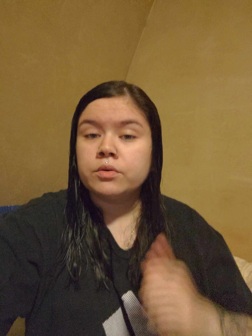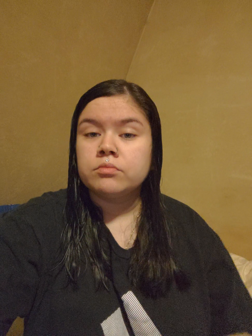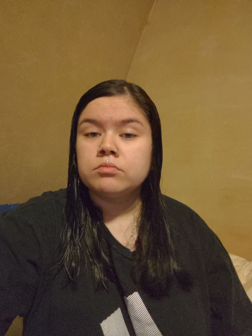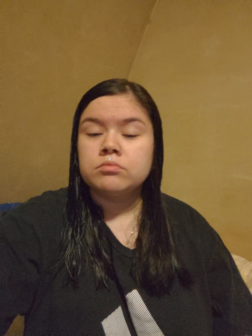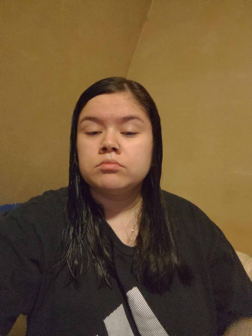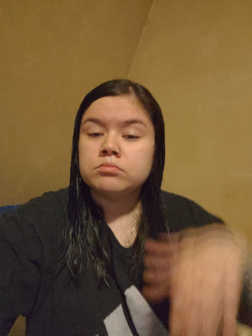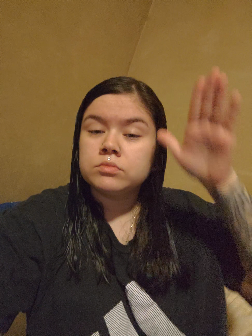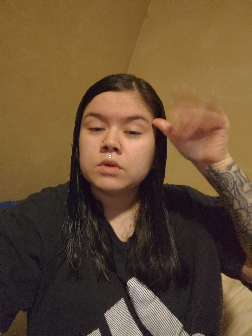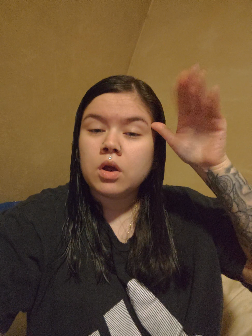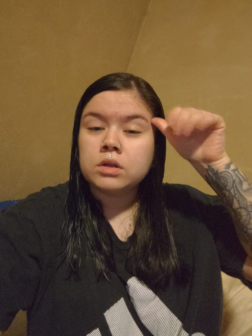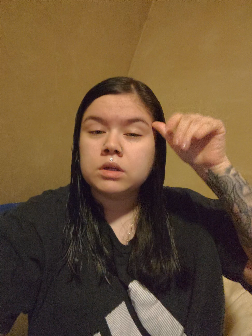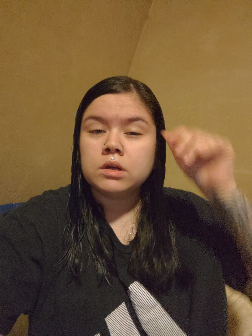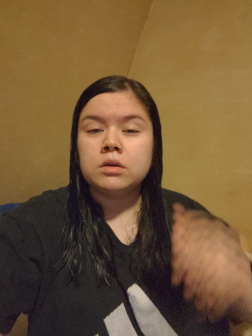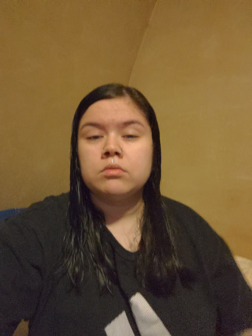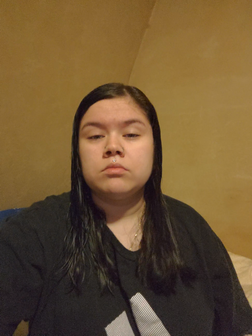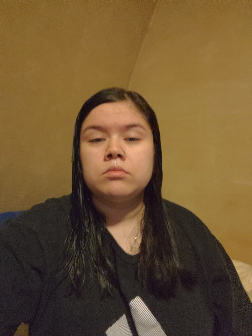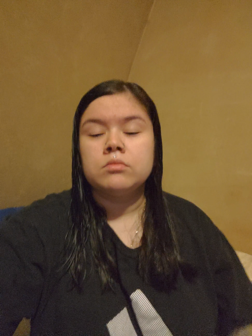donkey